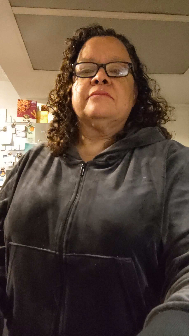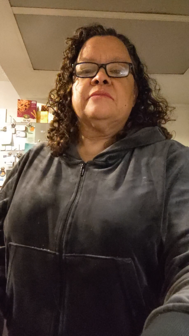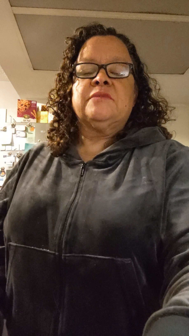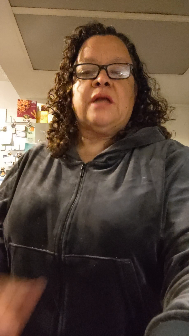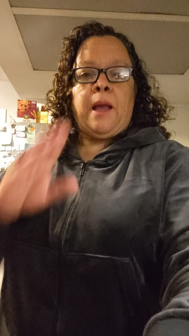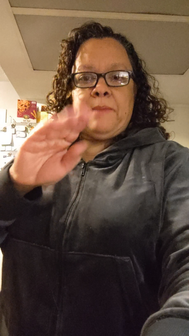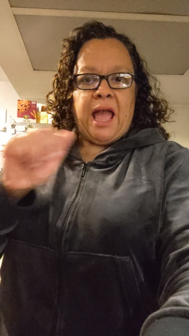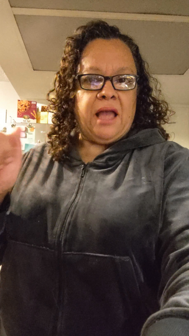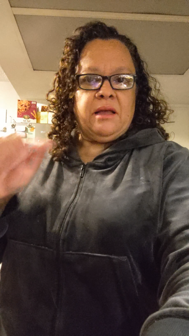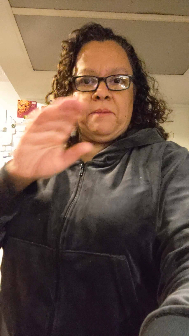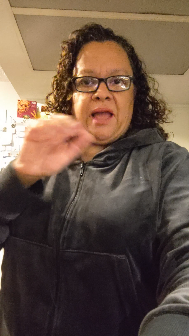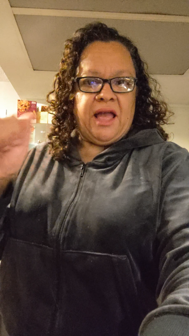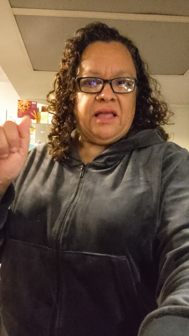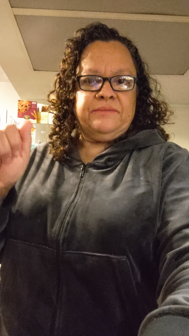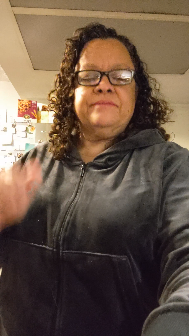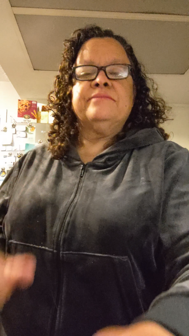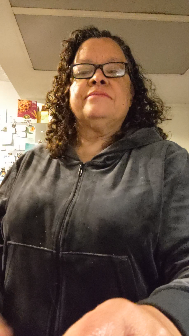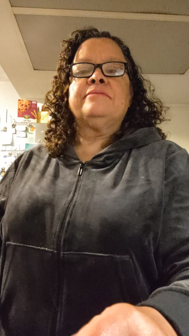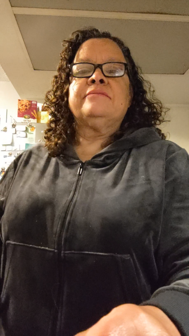baa baa